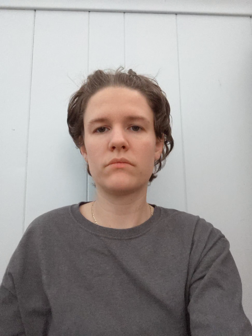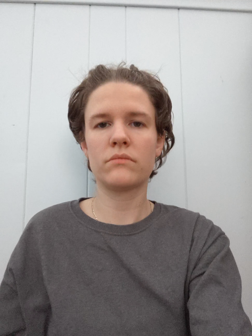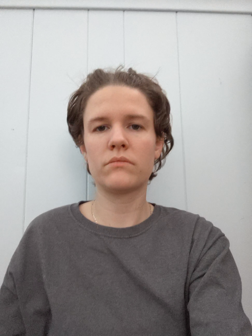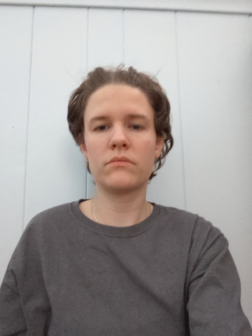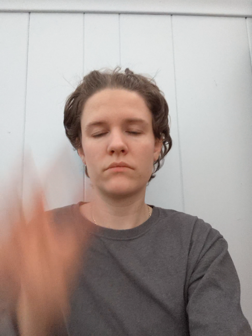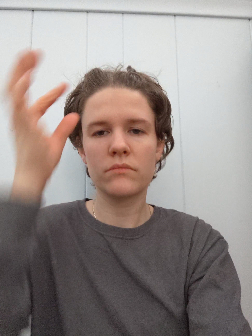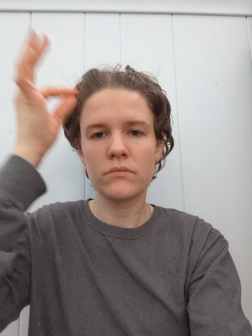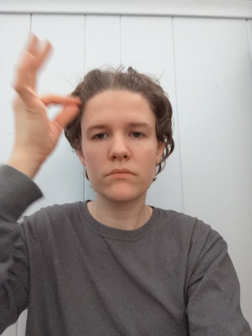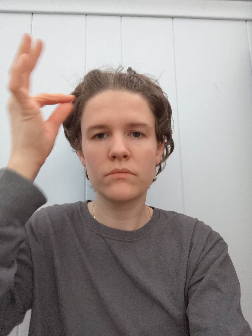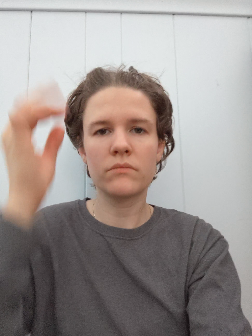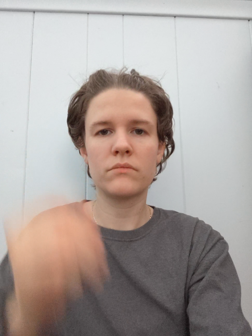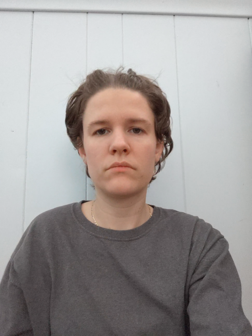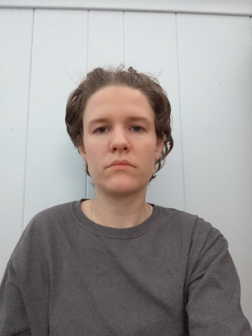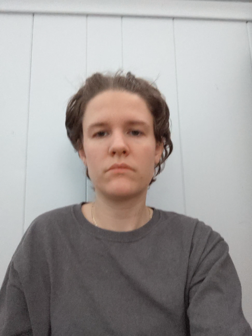hair